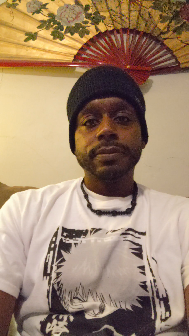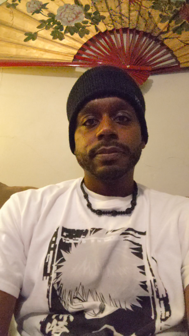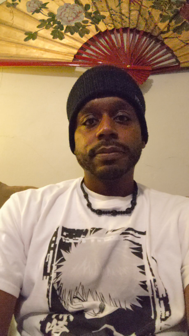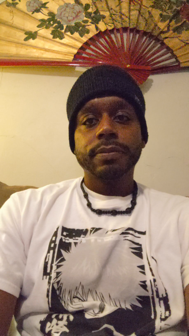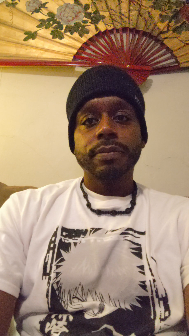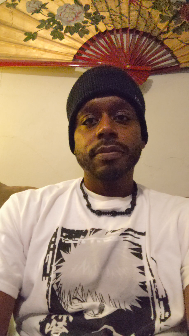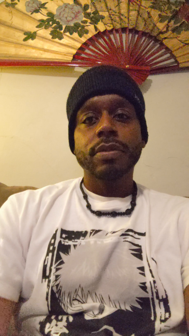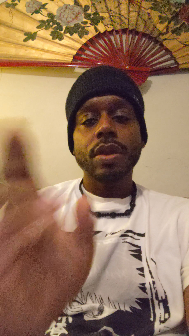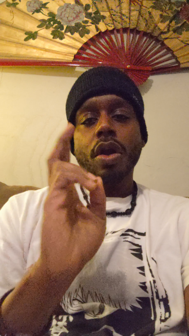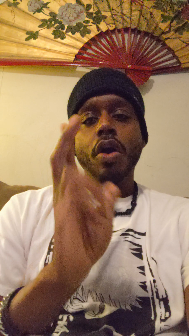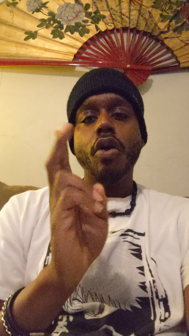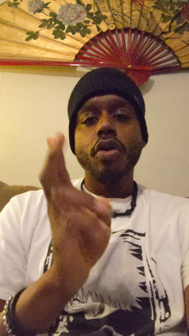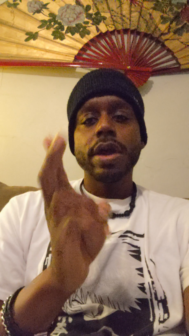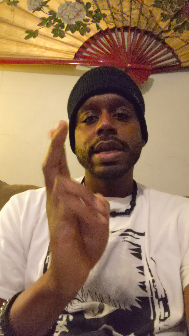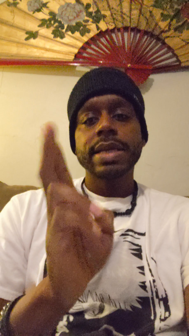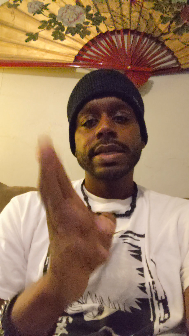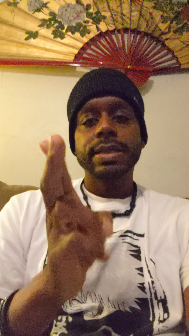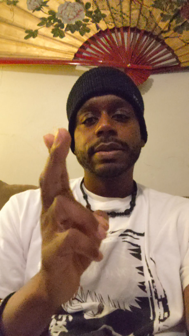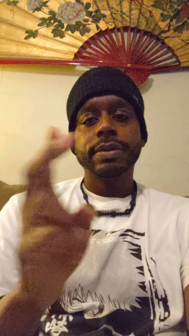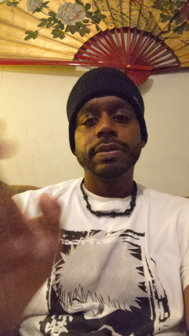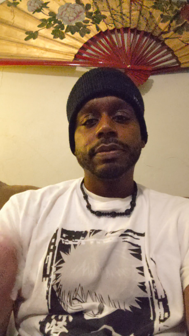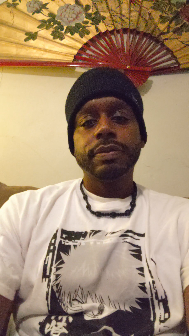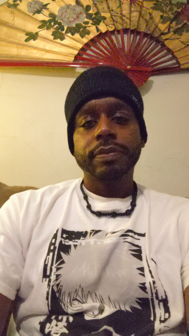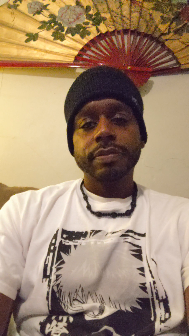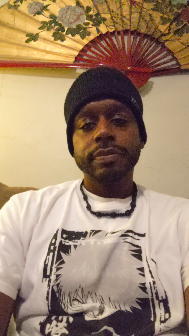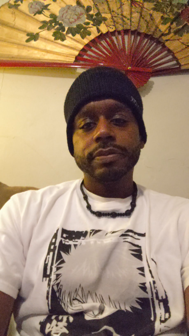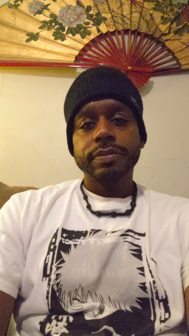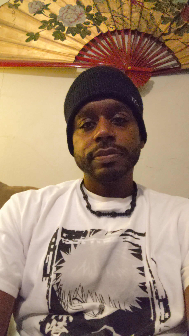hurry